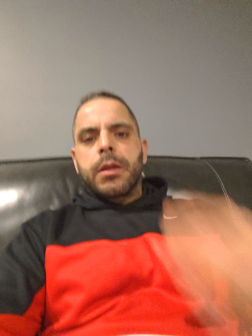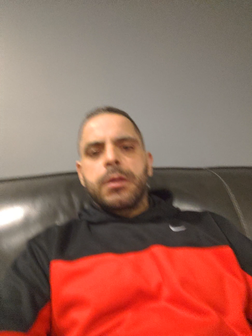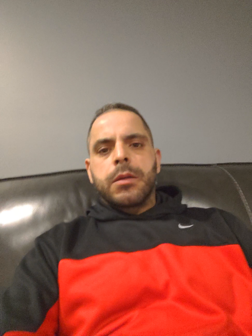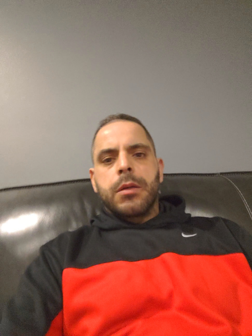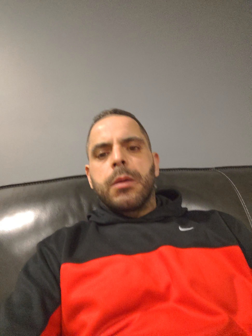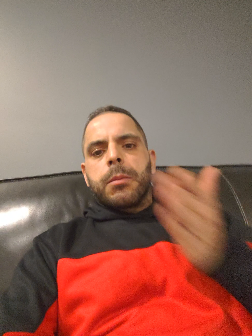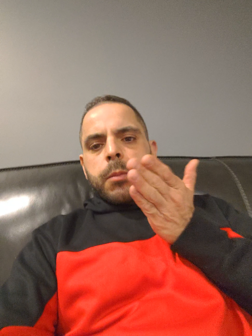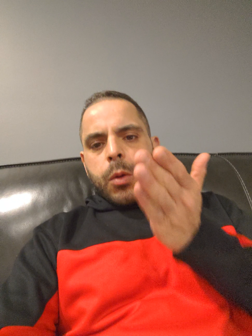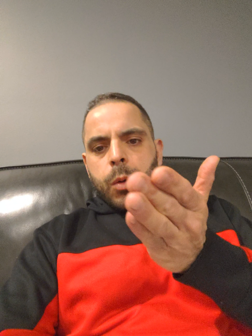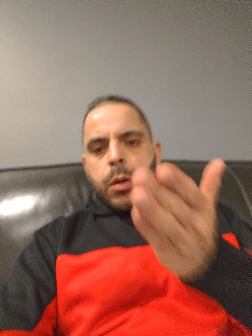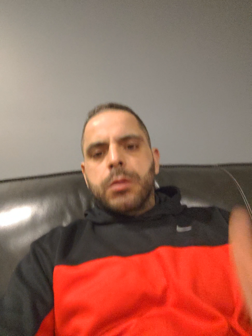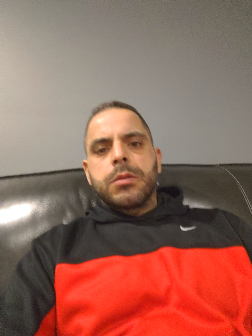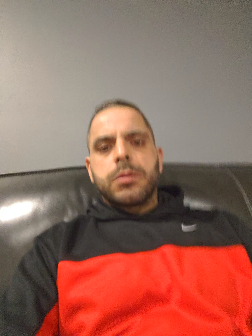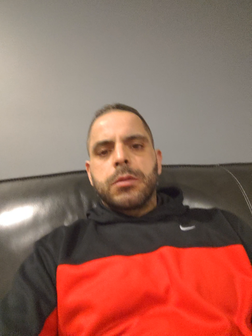boat